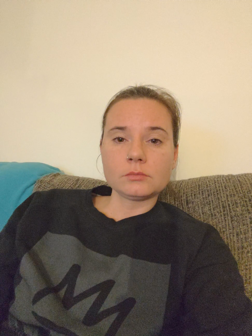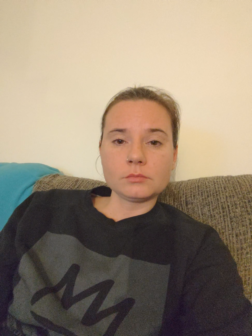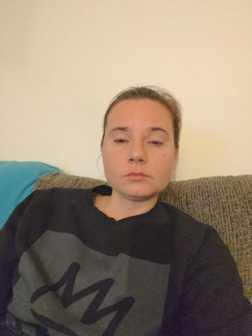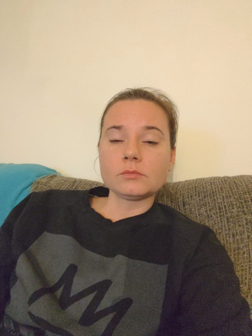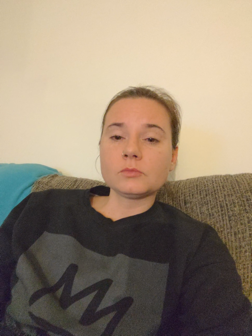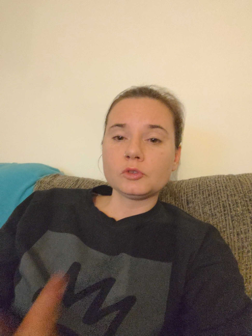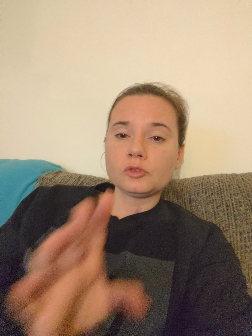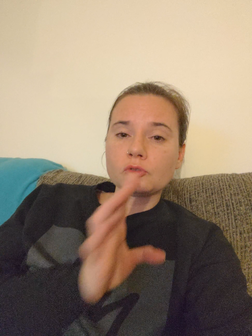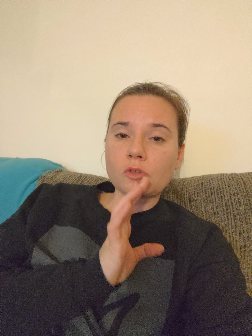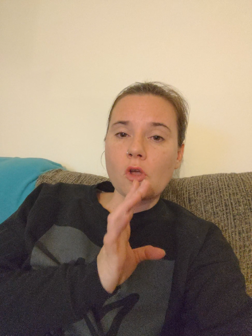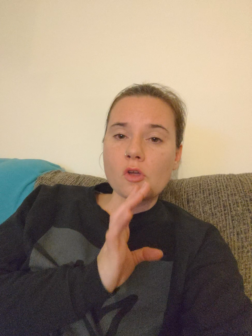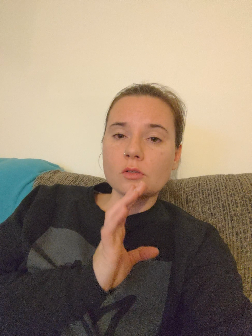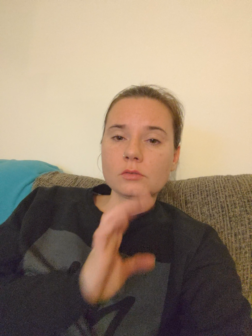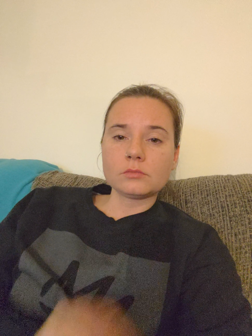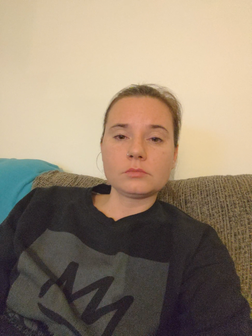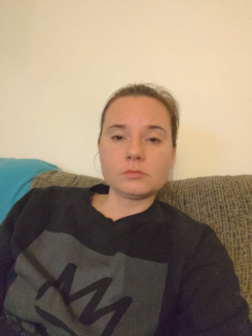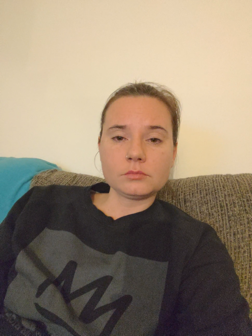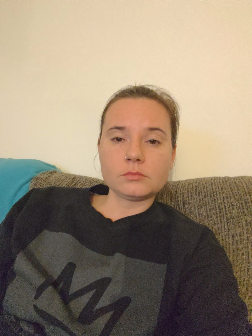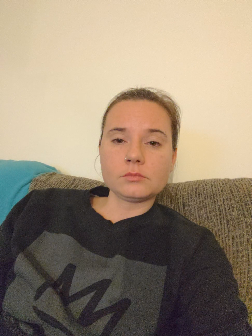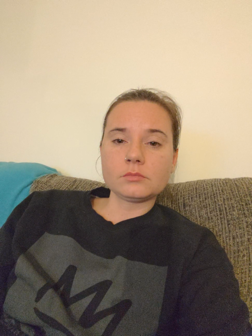talk